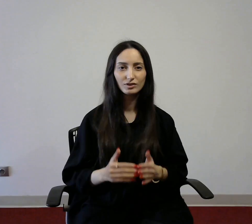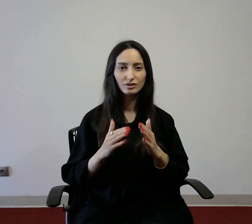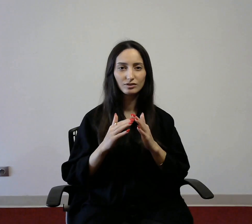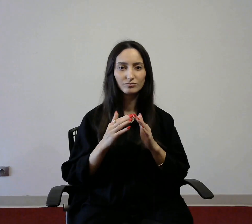ev